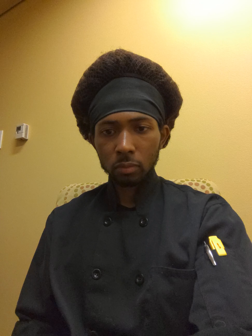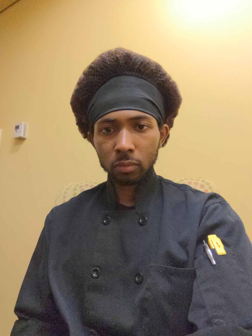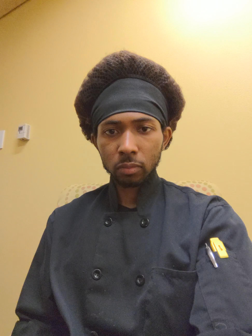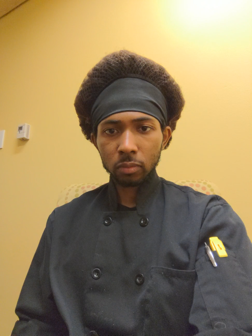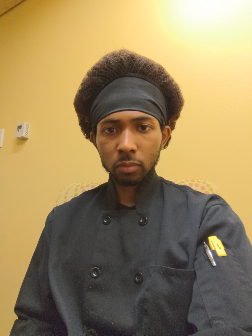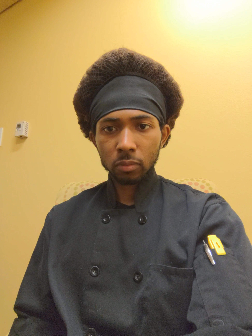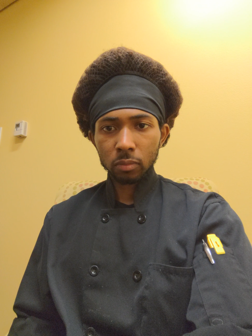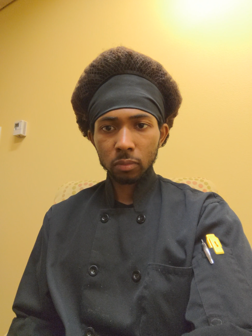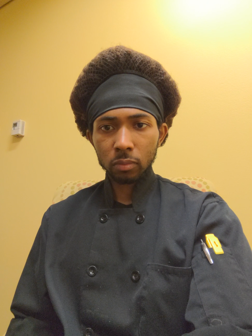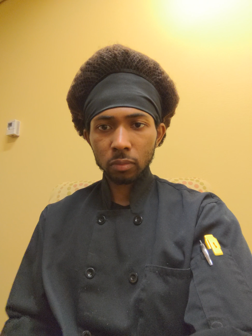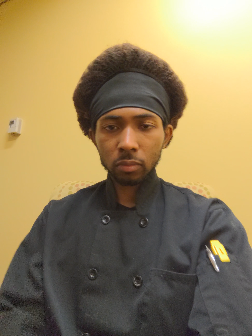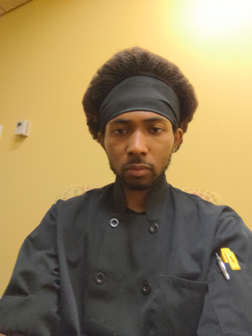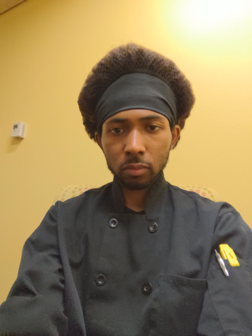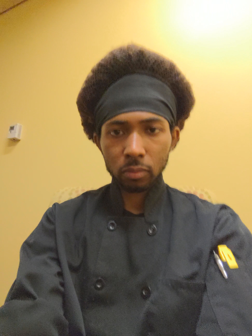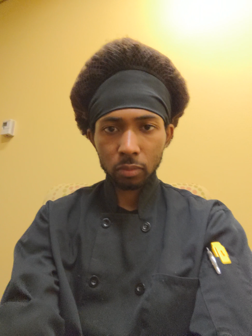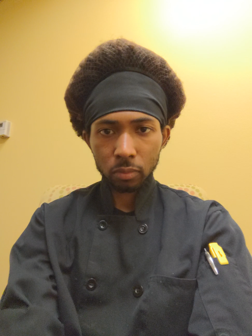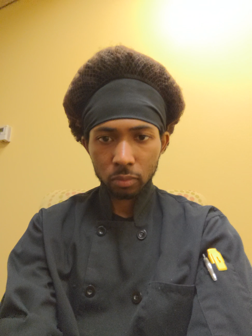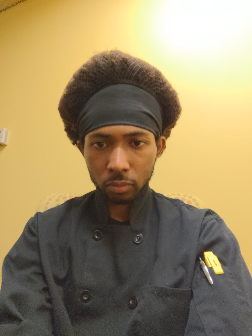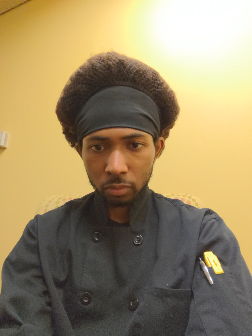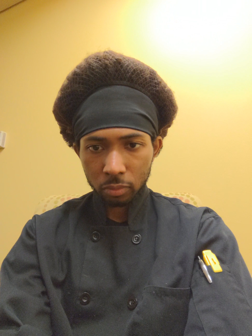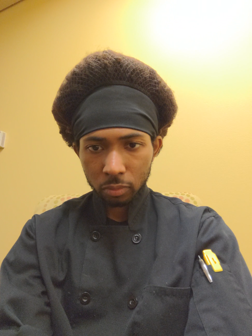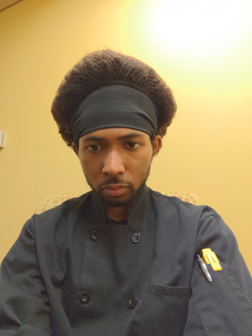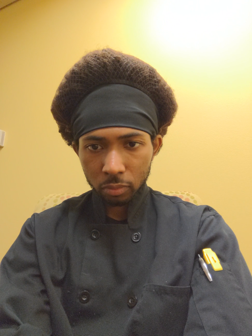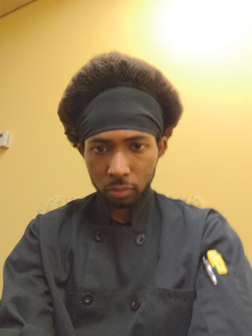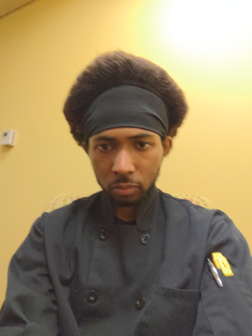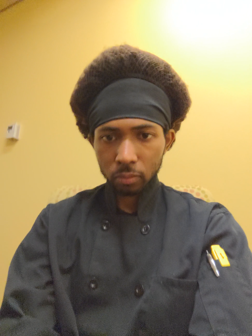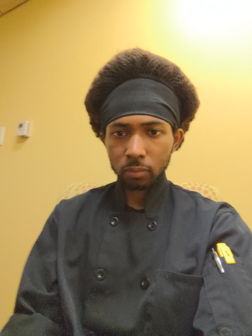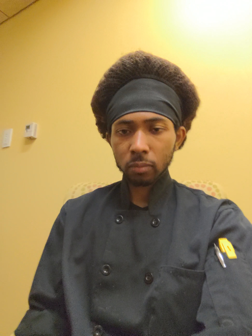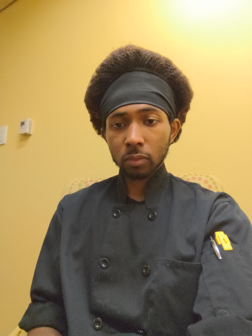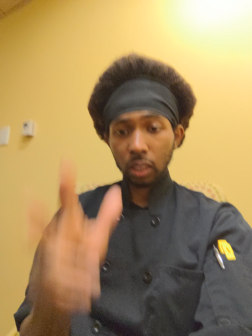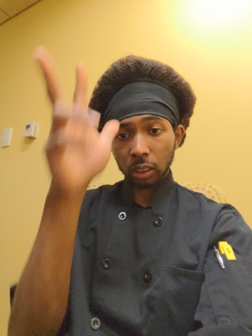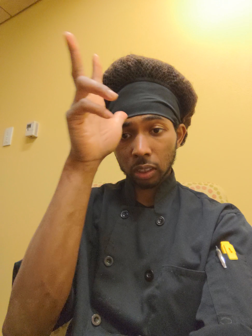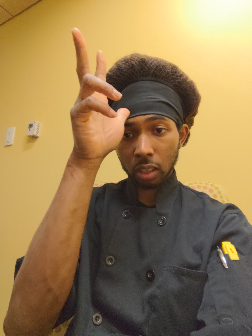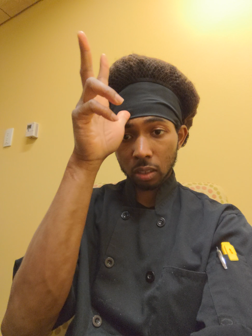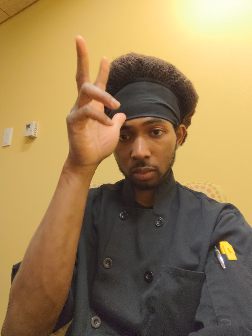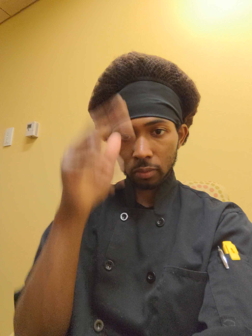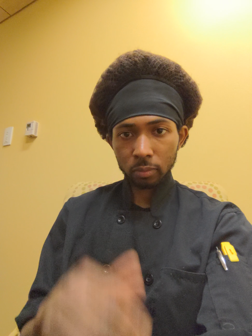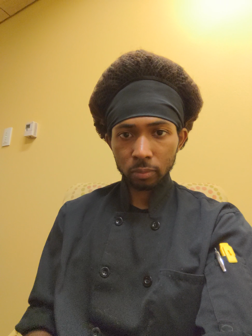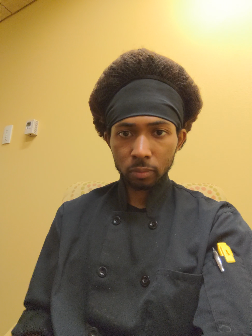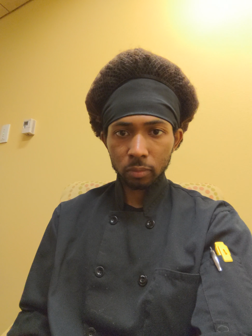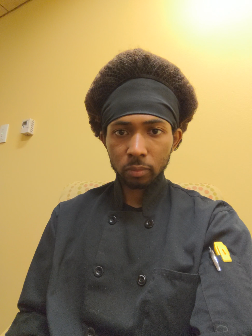rooster